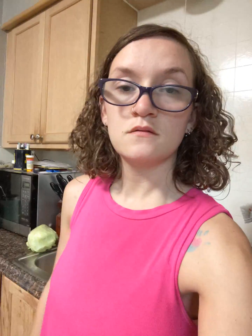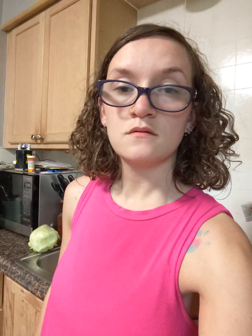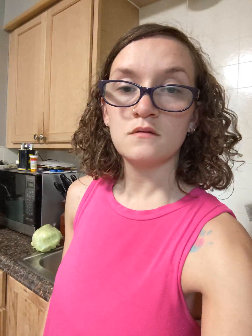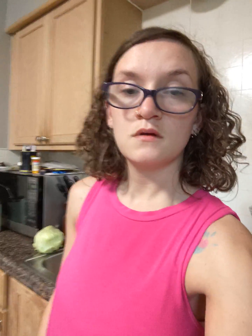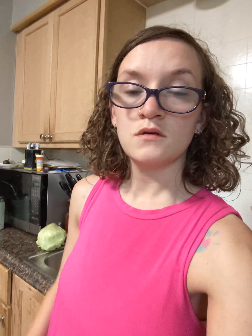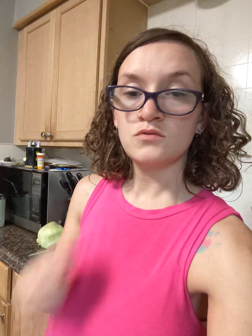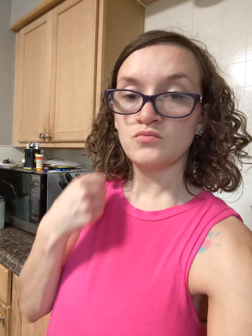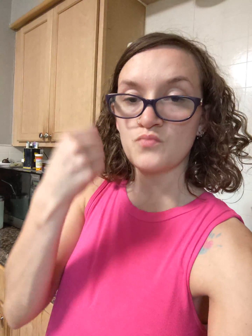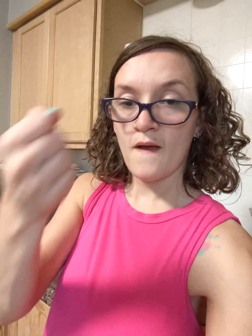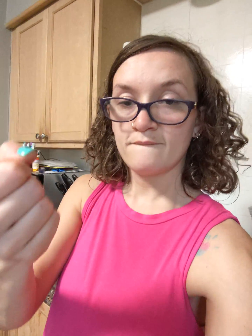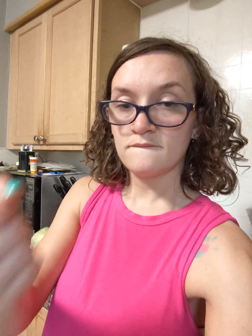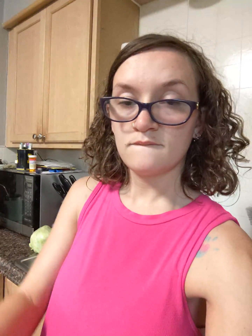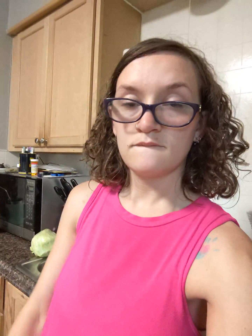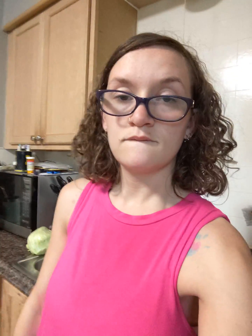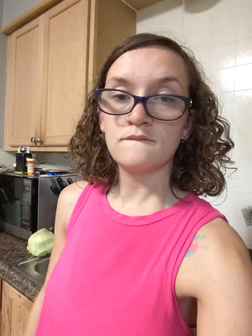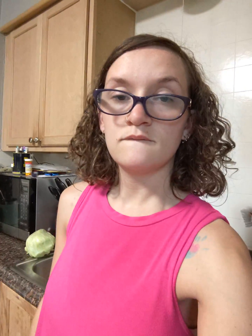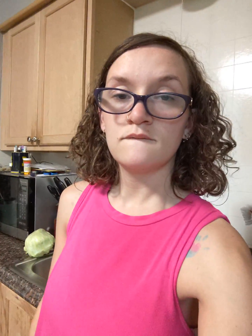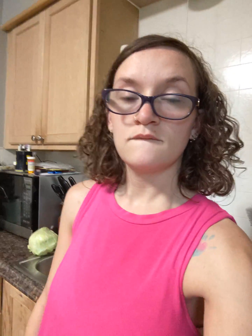drive